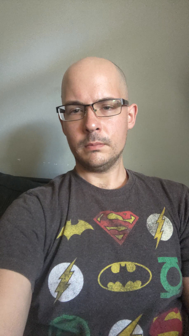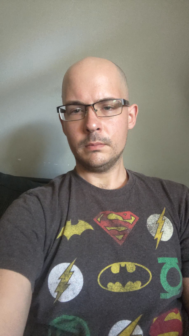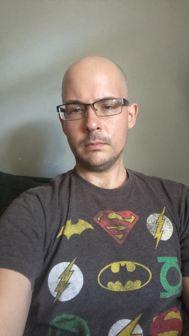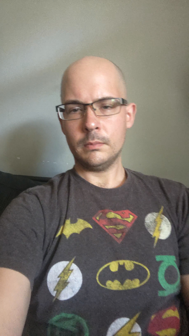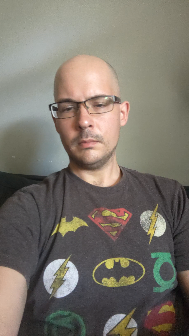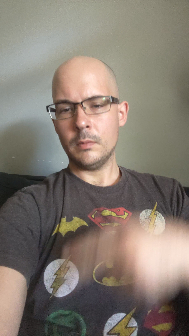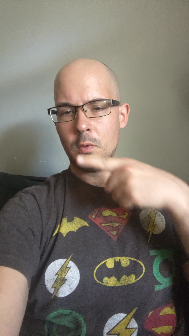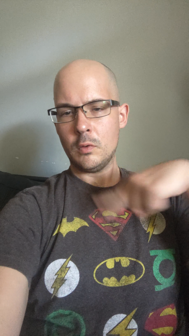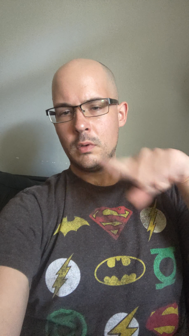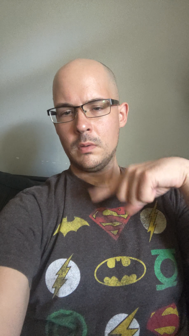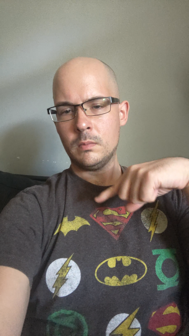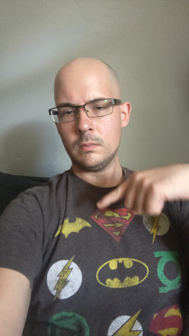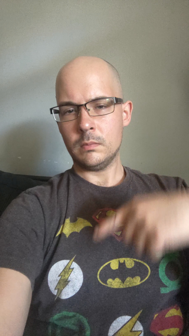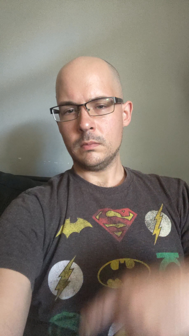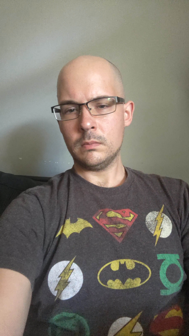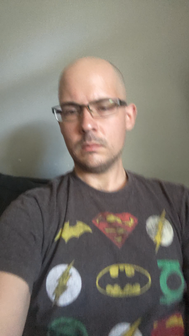around